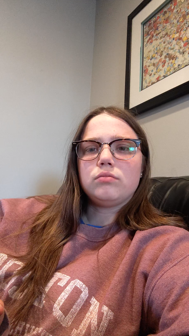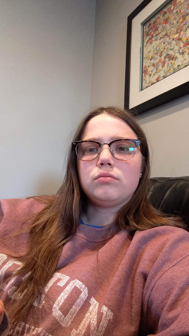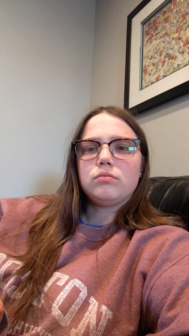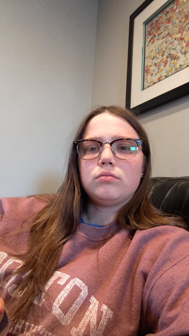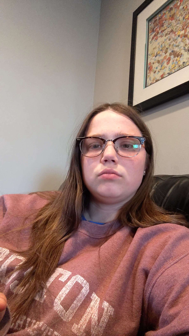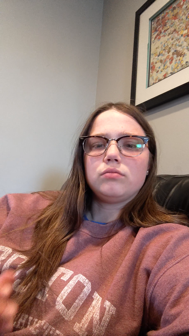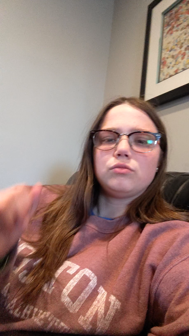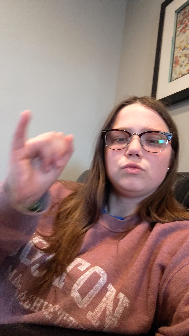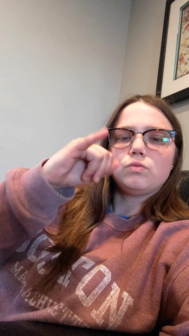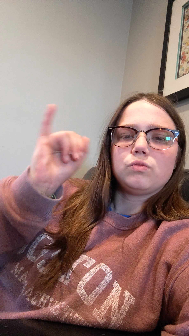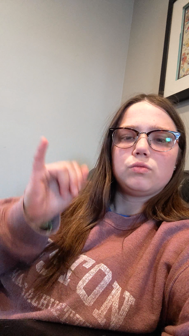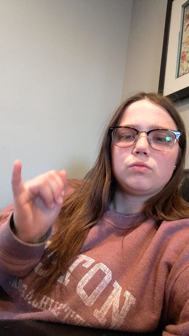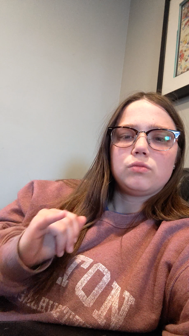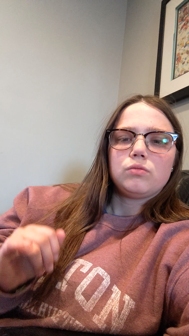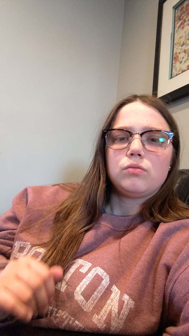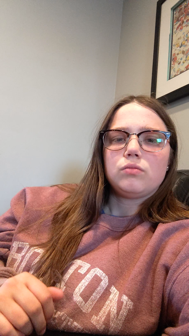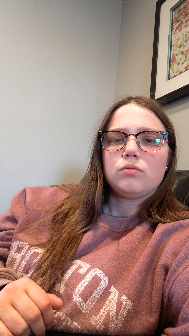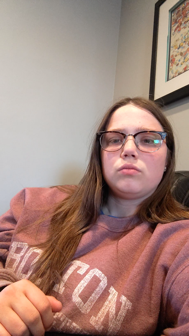draw